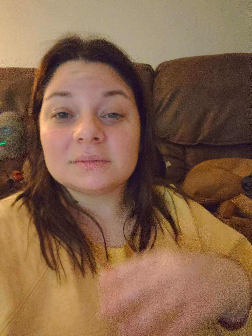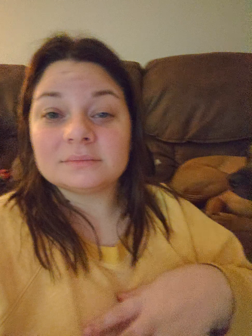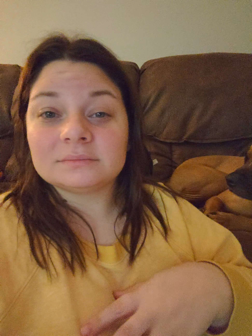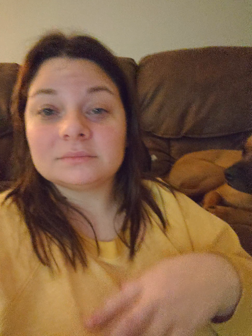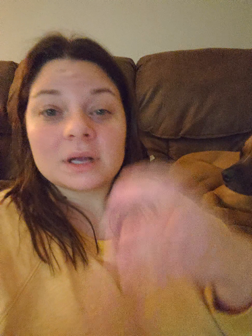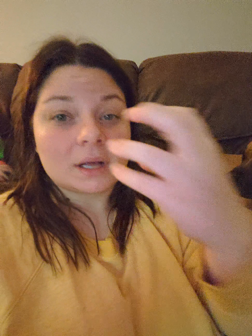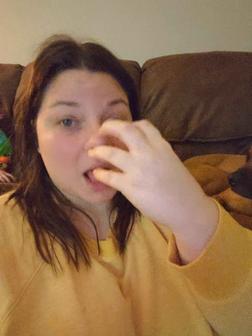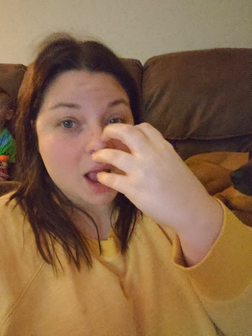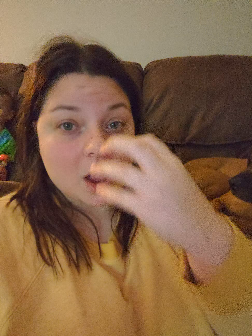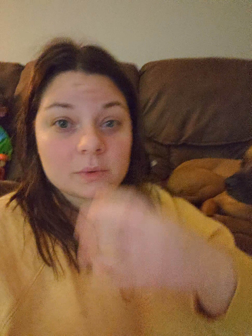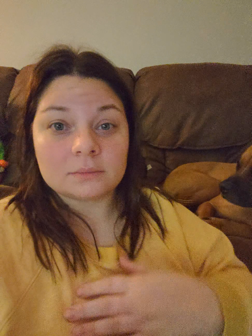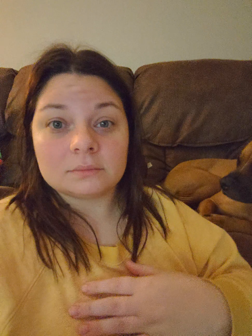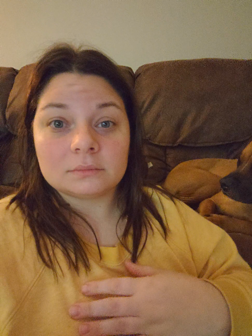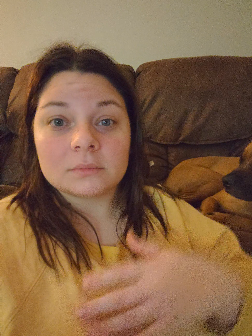clown